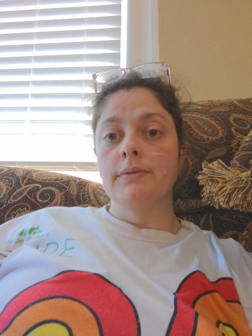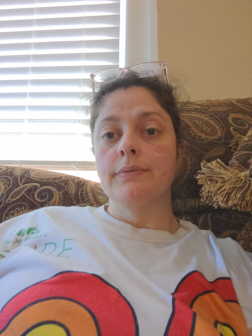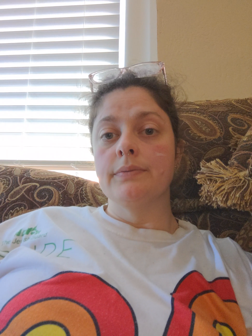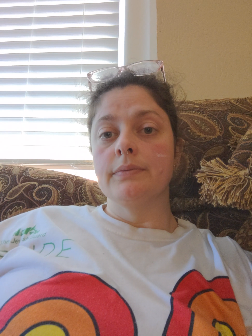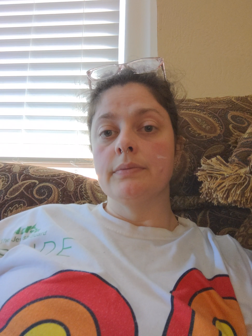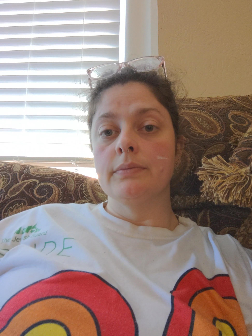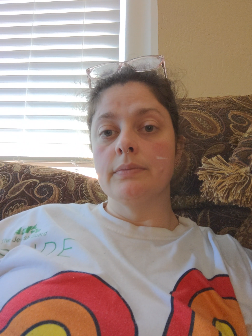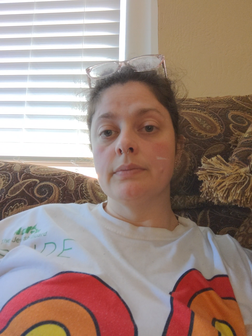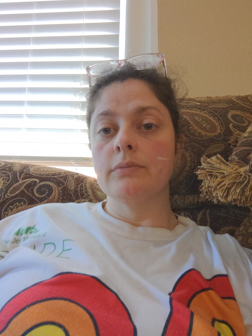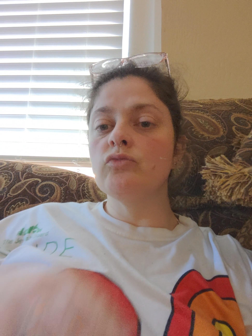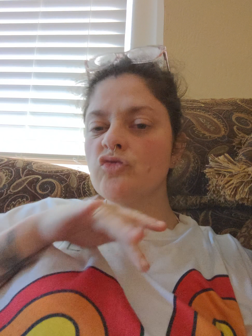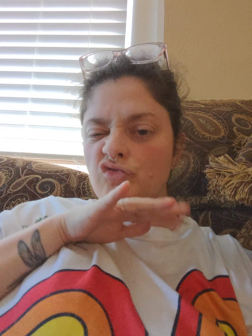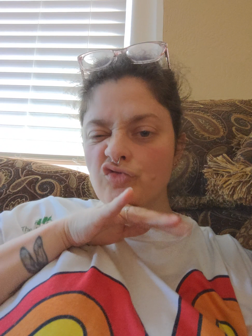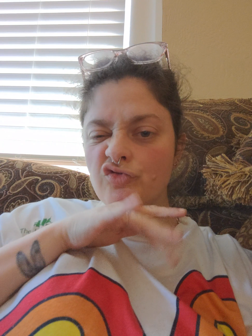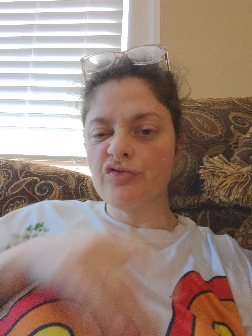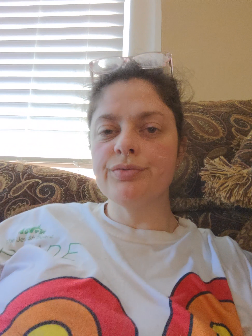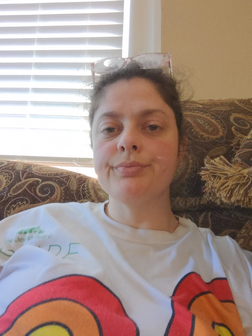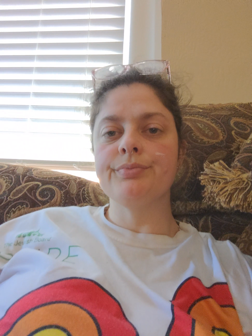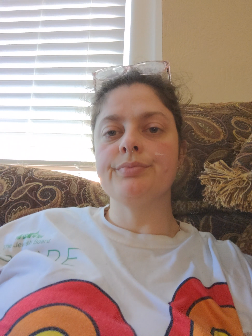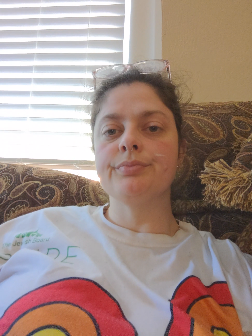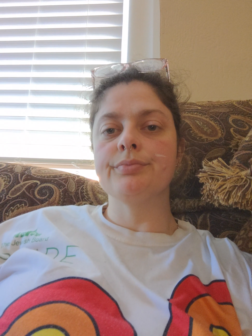dirty